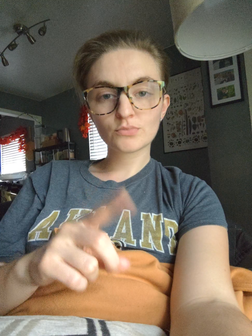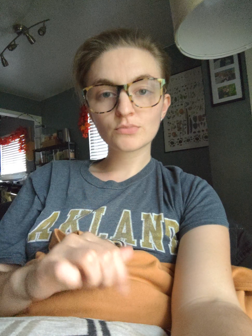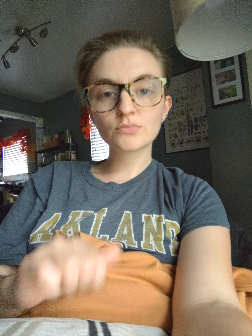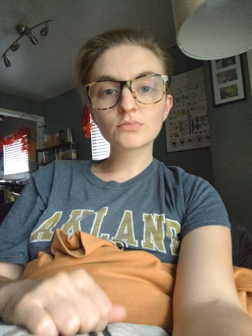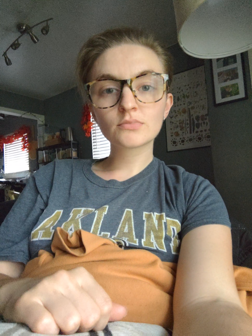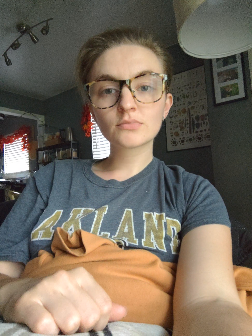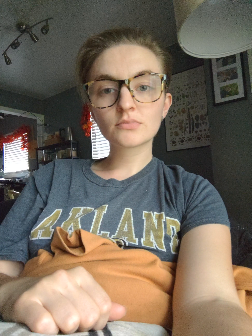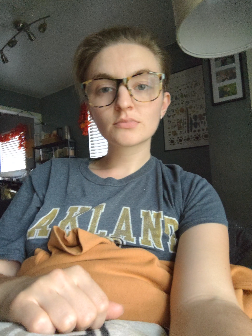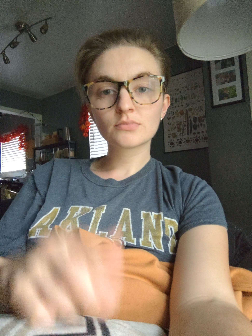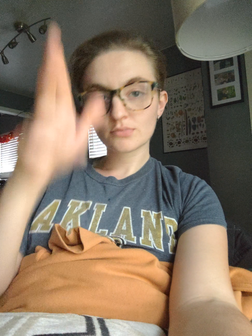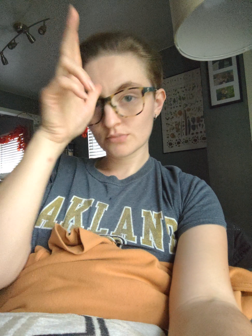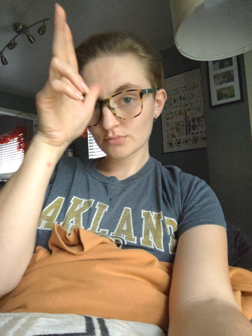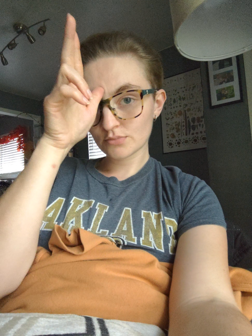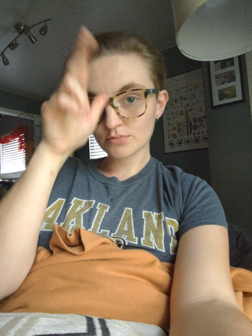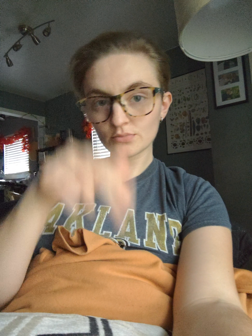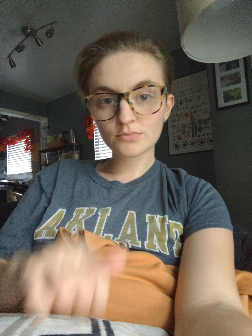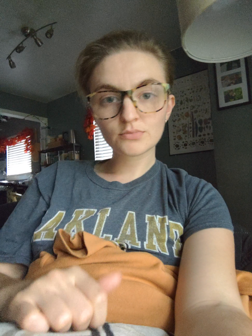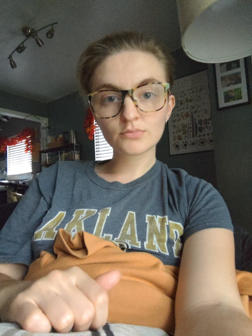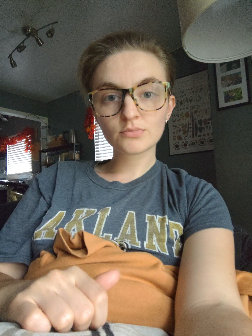rooster